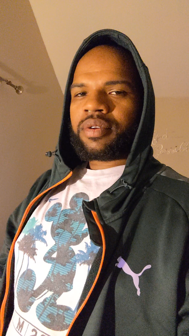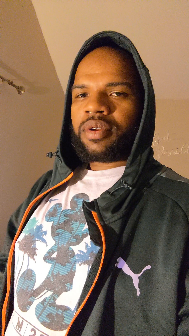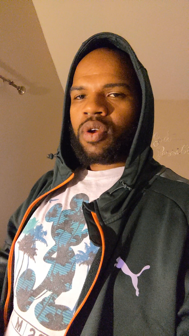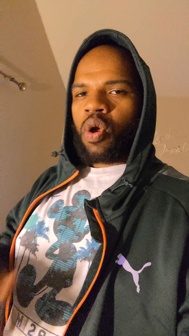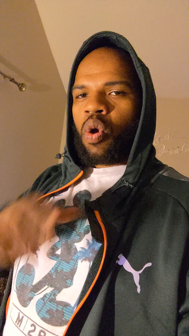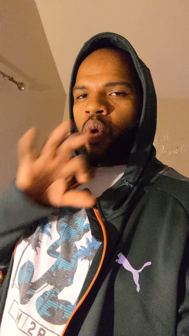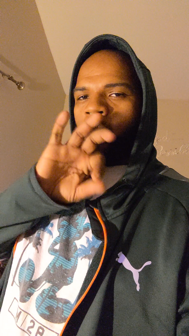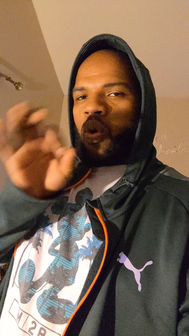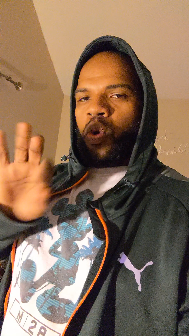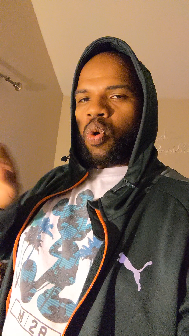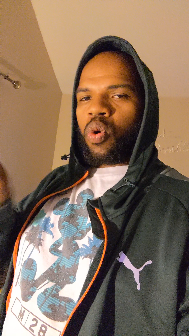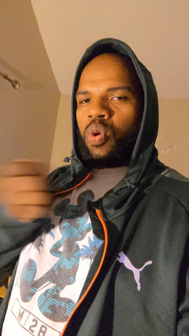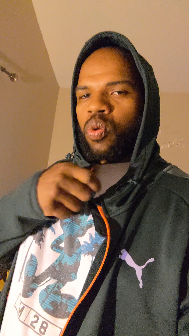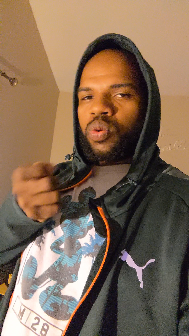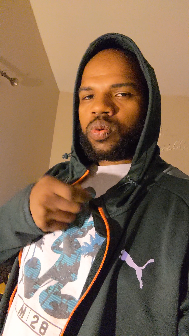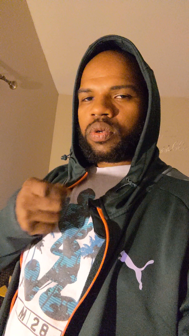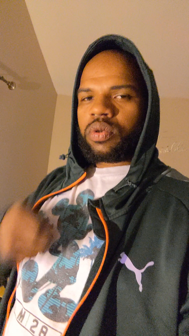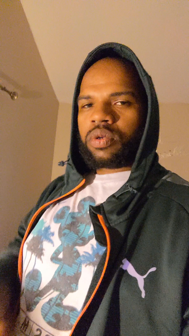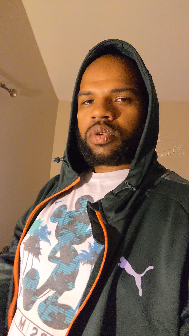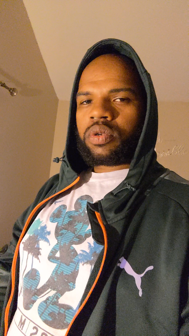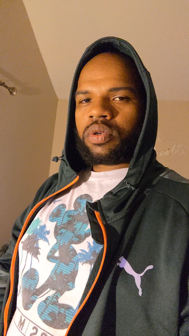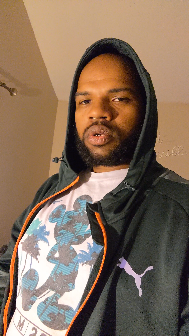hose